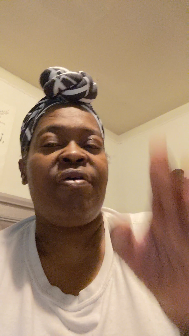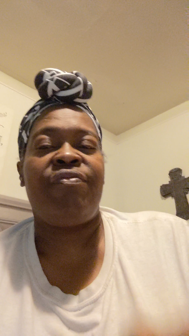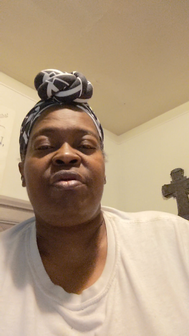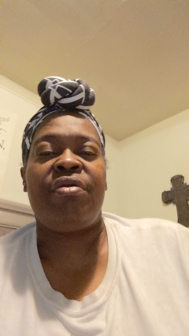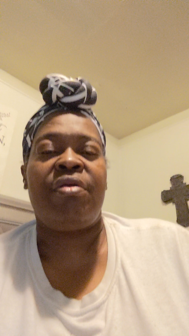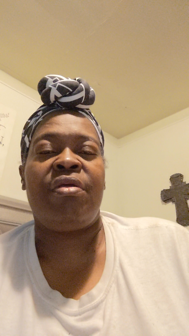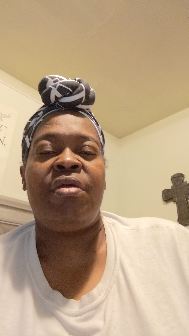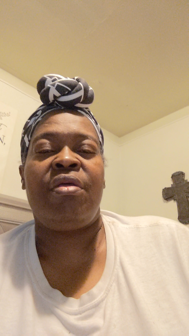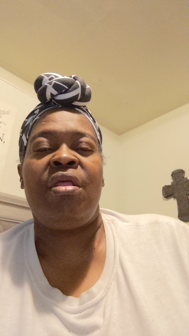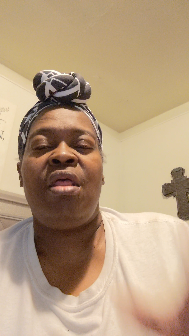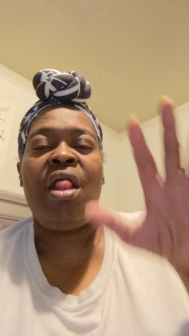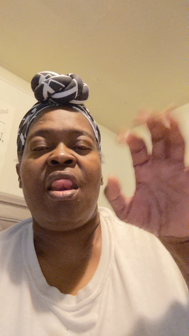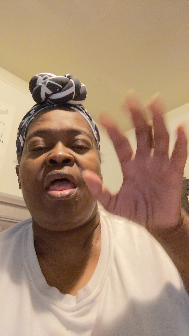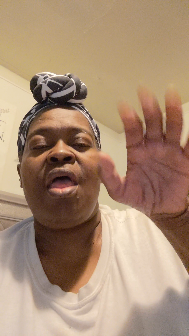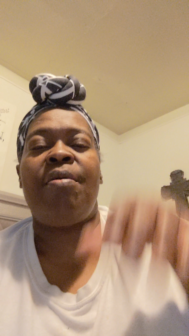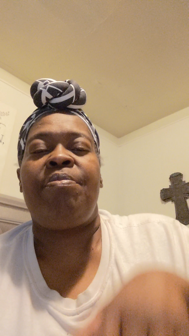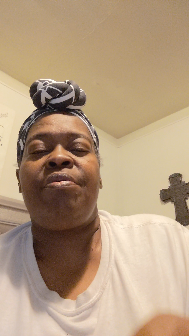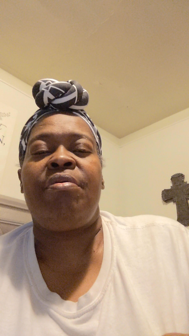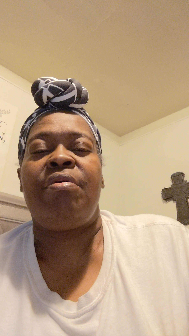climb